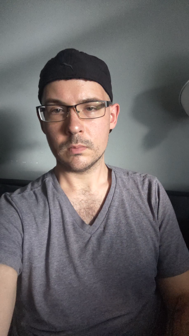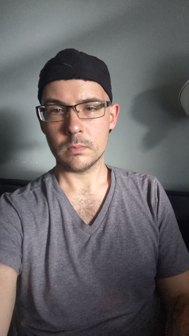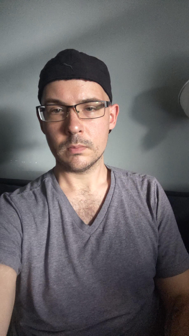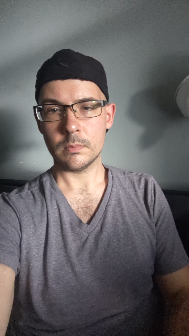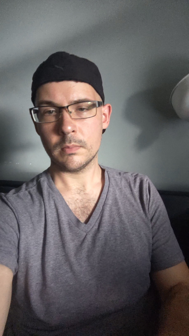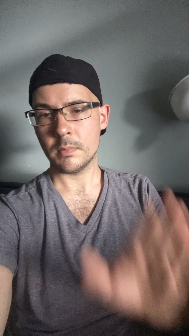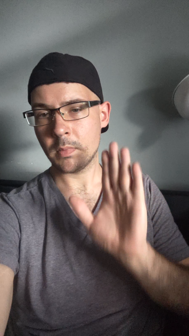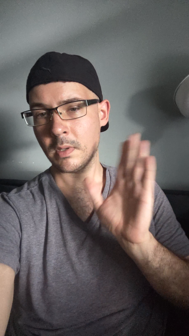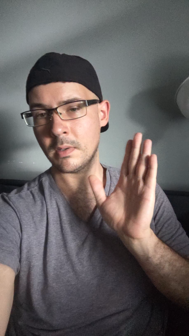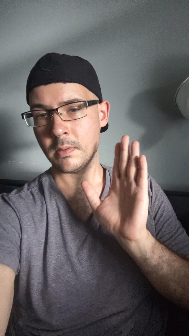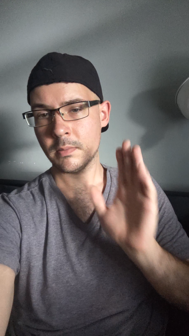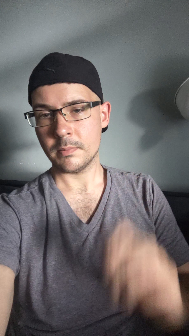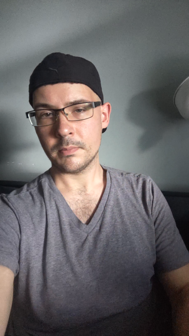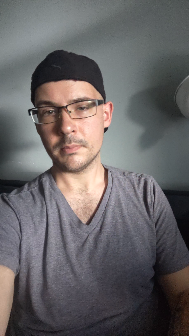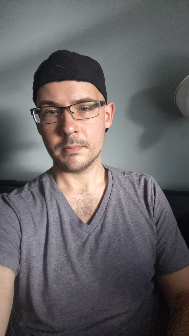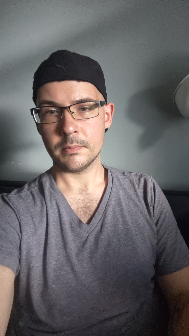hi